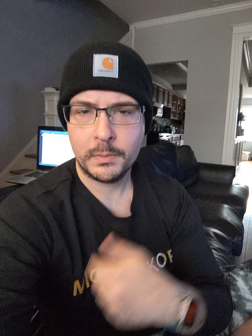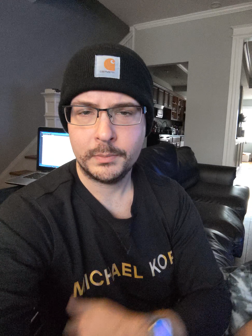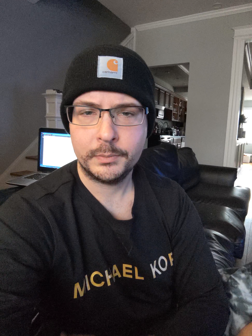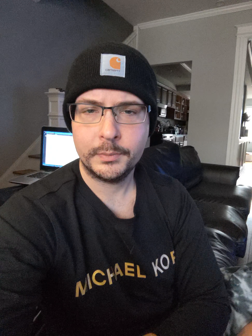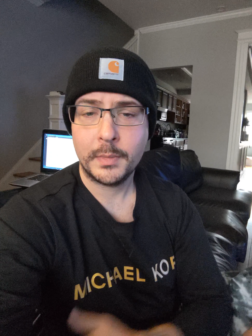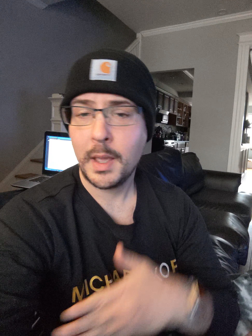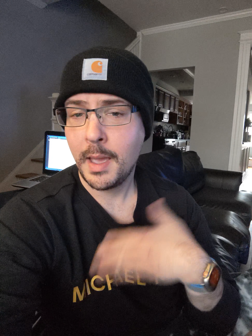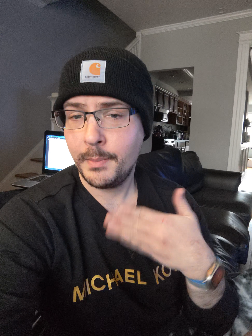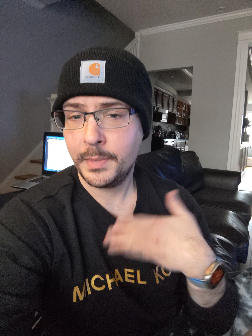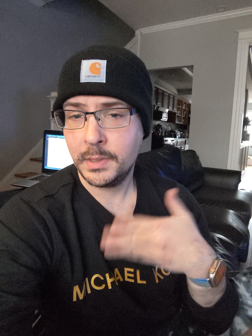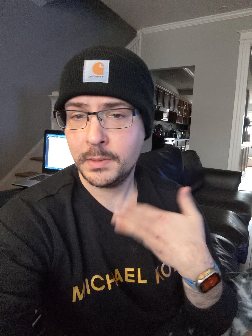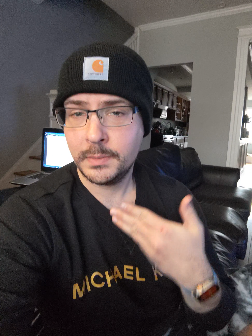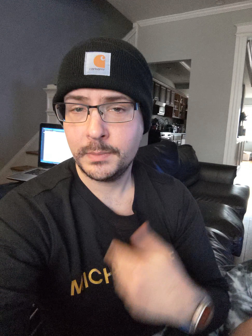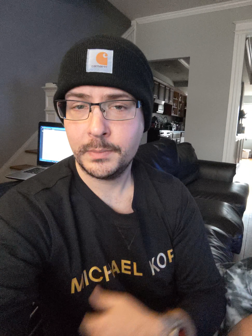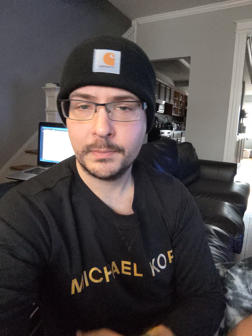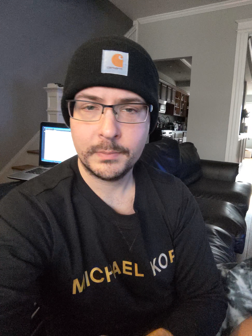happy